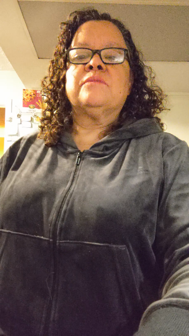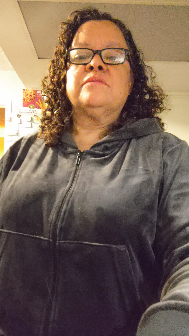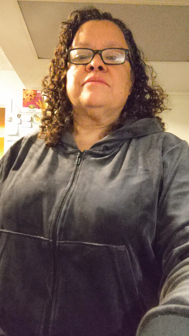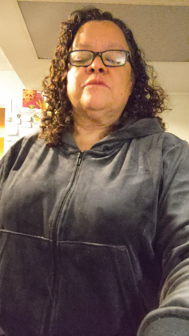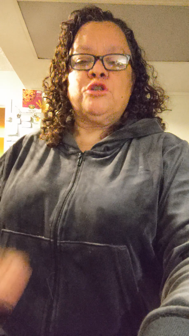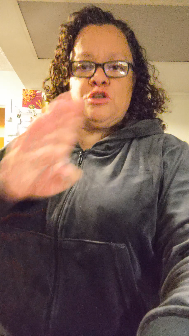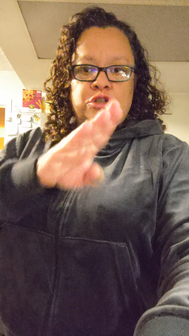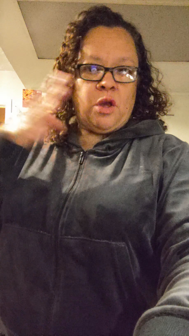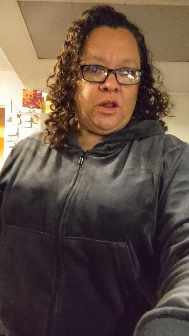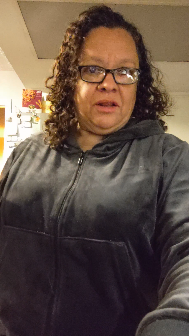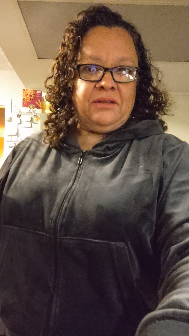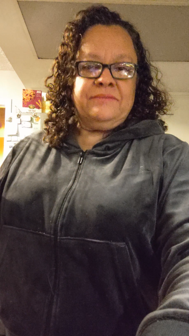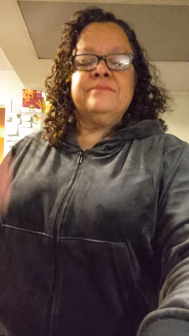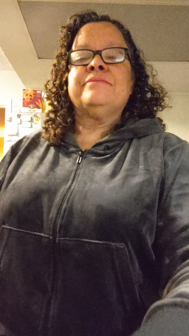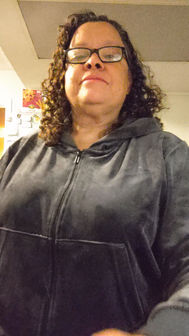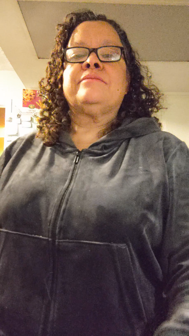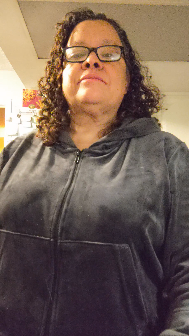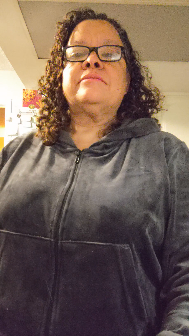door